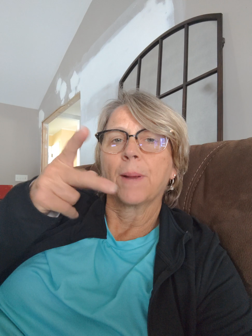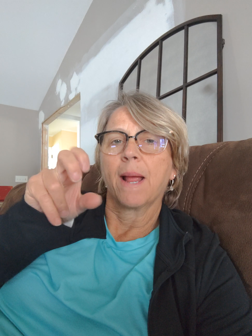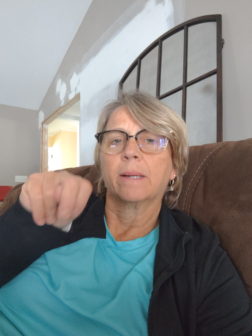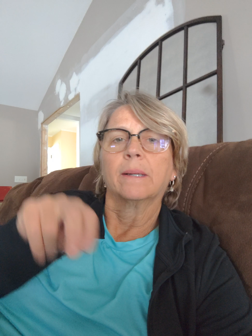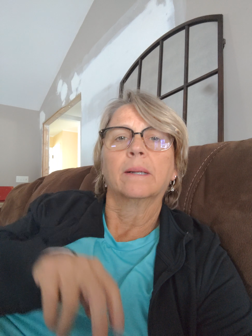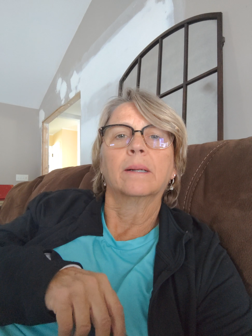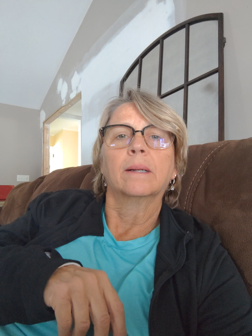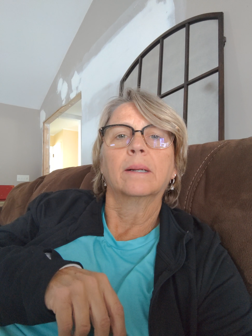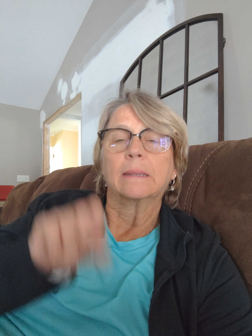pen